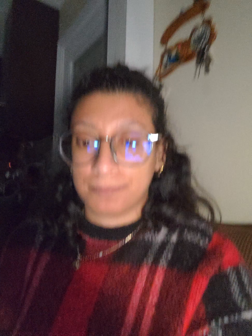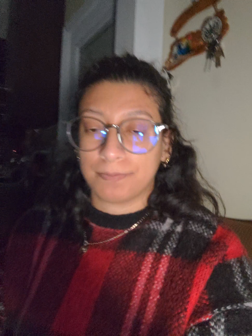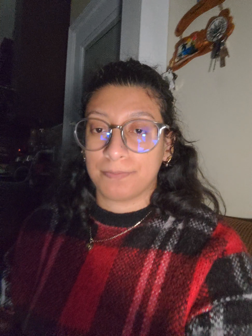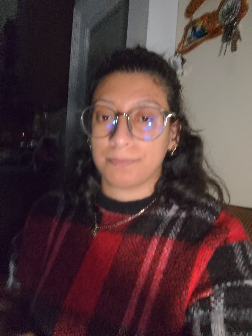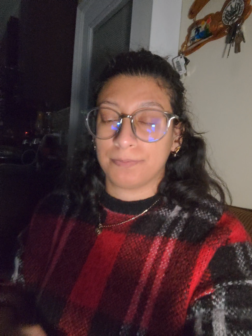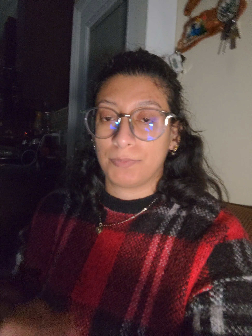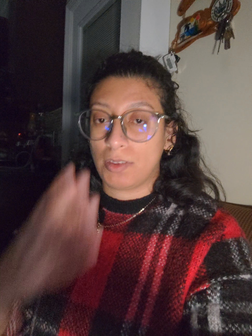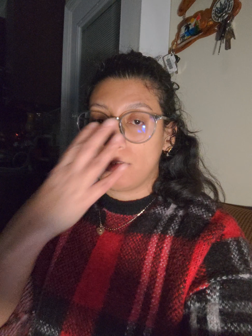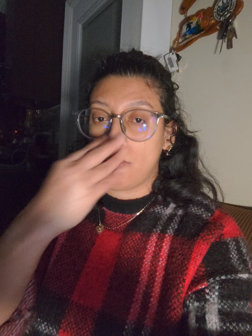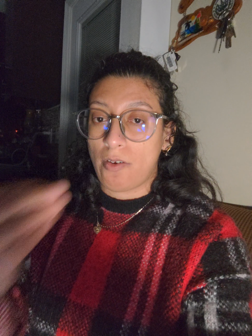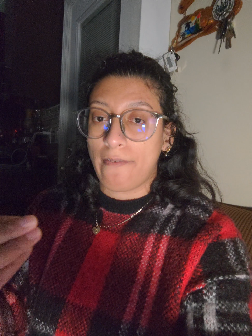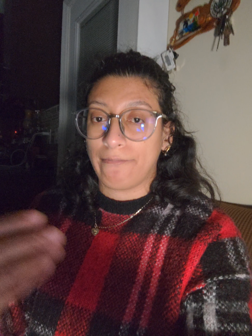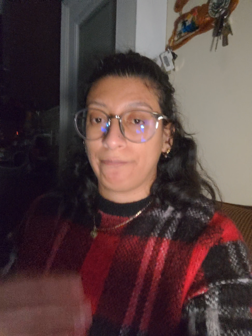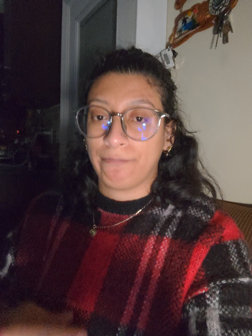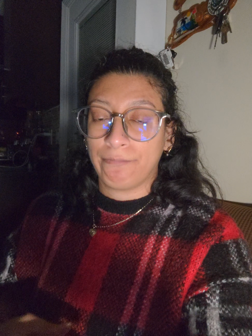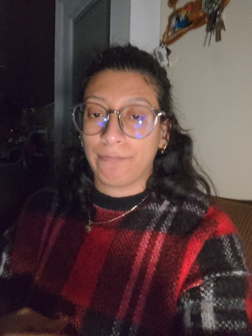wolf